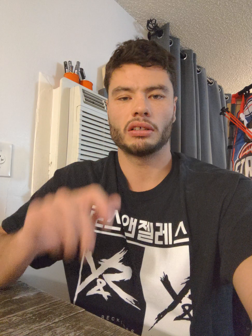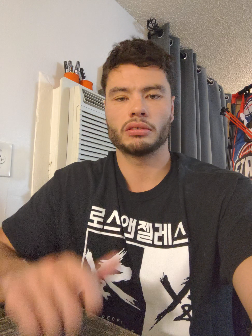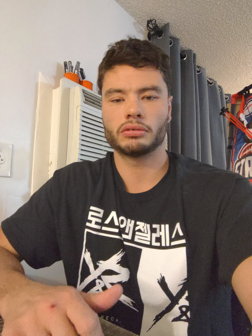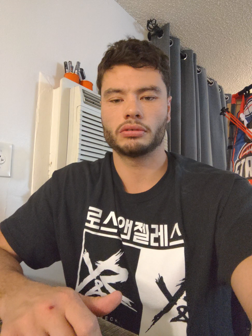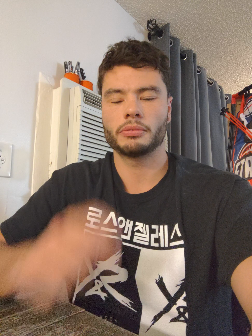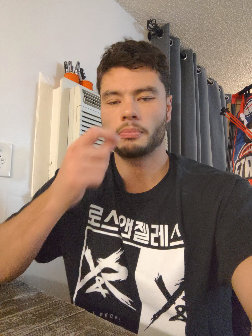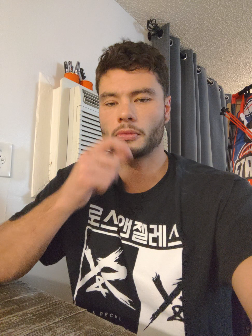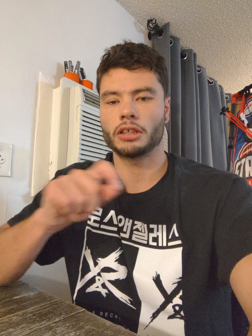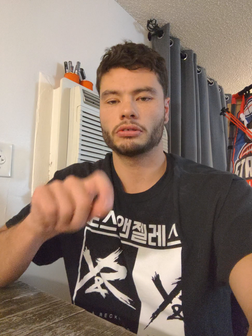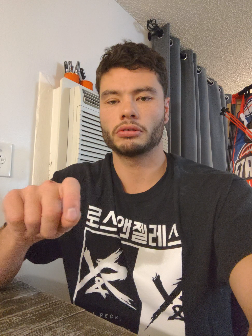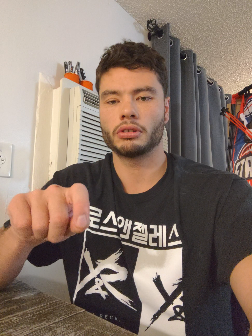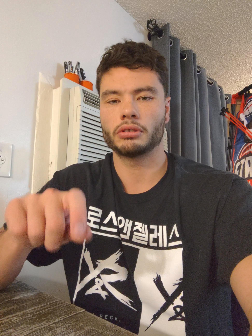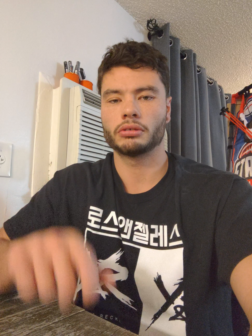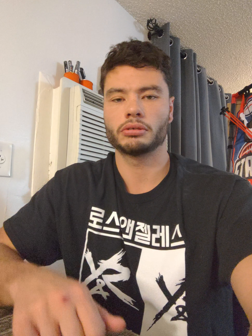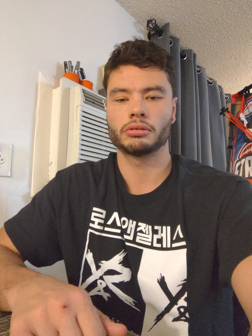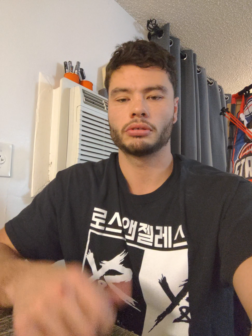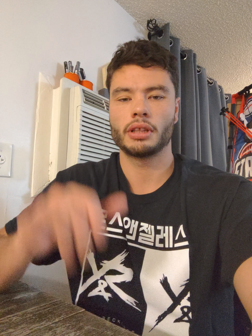pencil